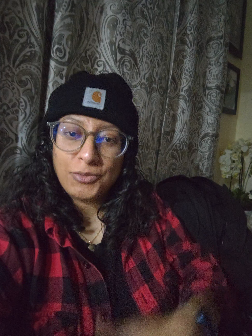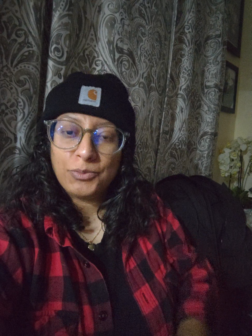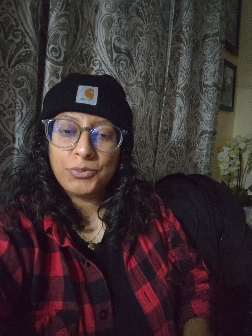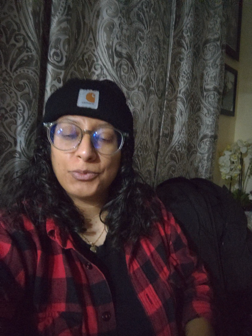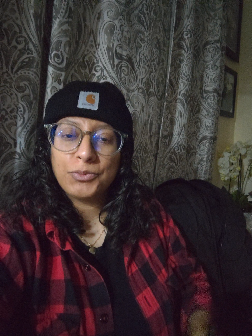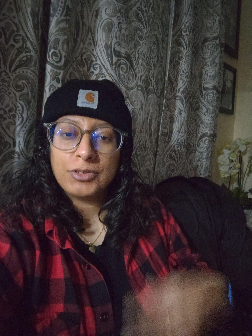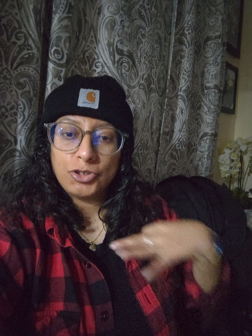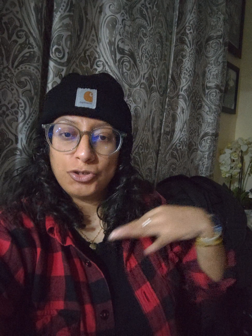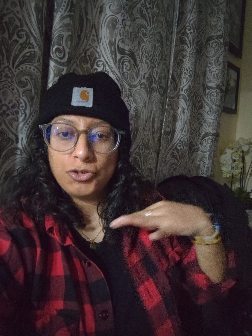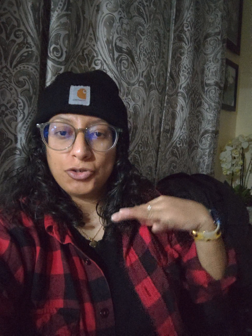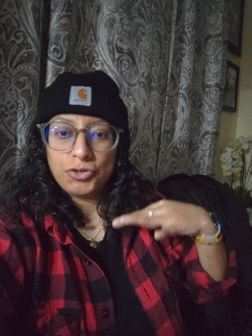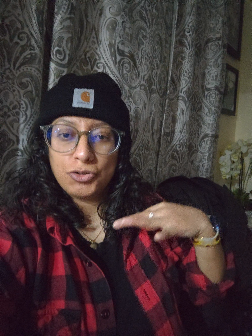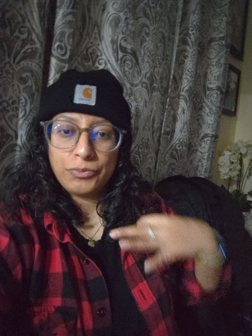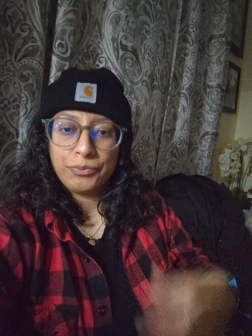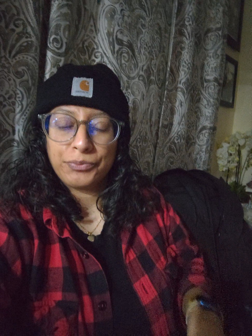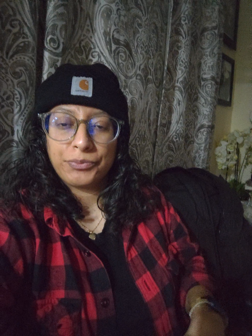shirt